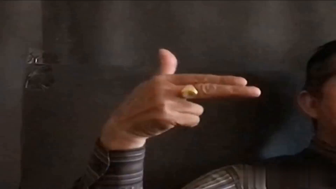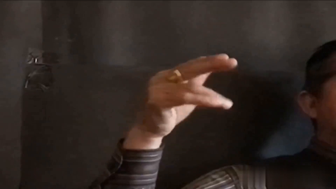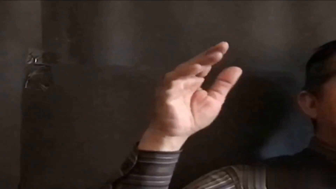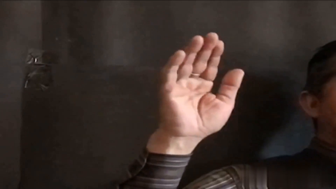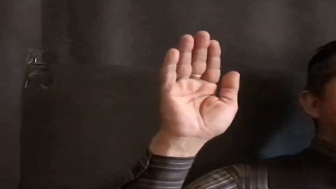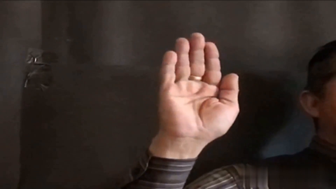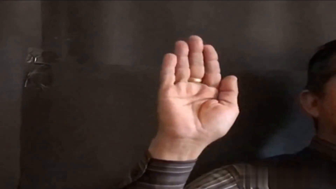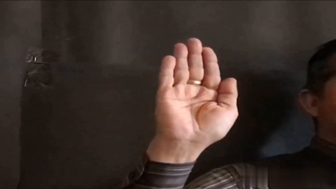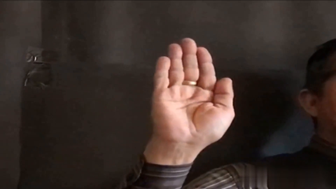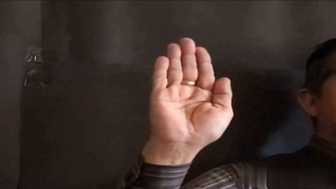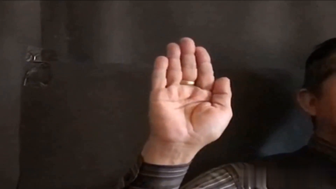छ